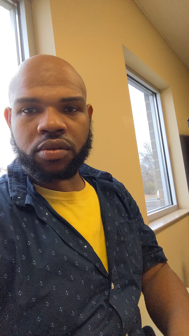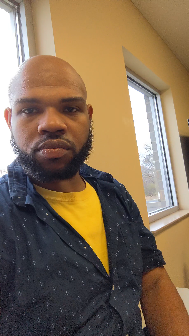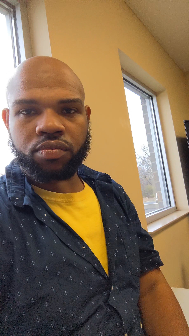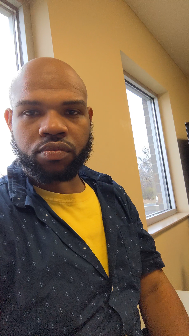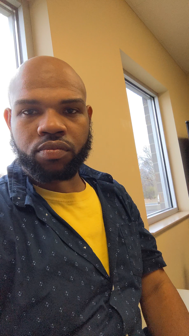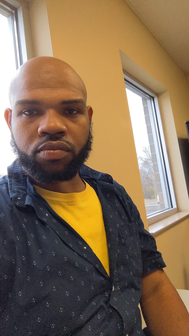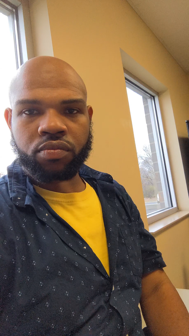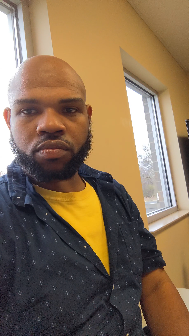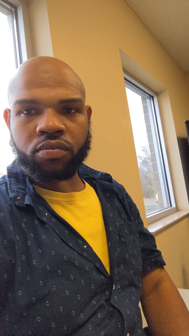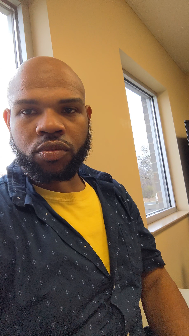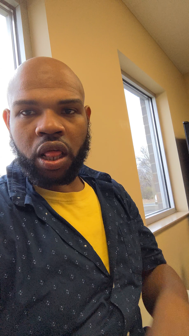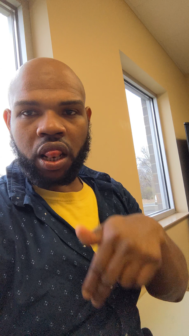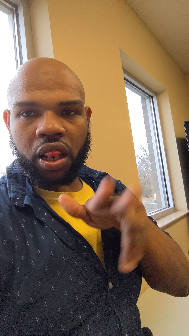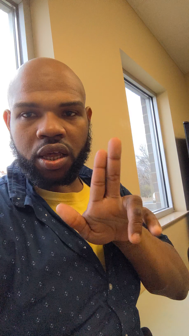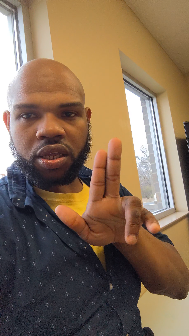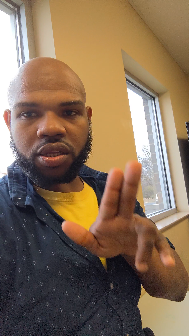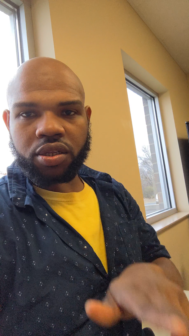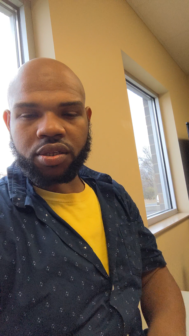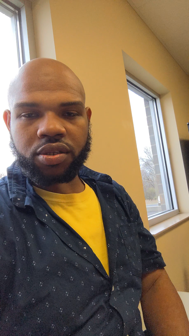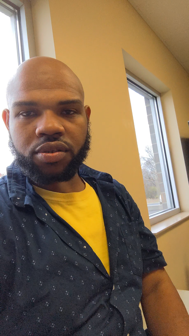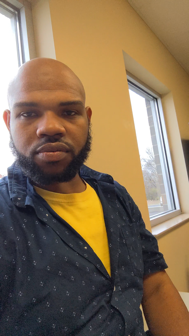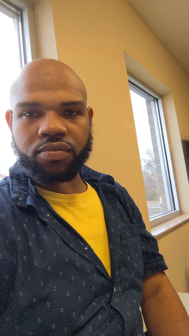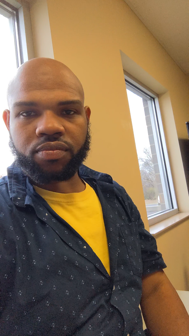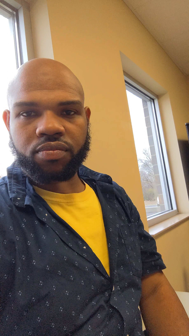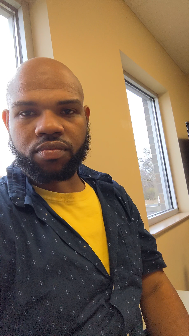lick